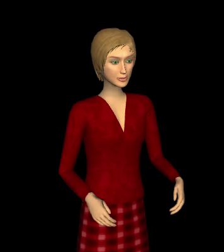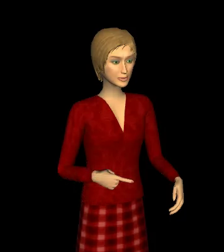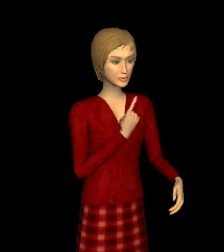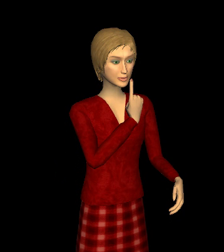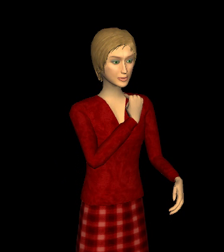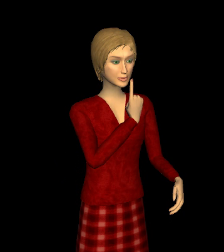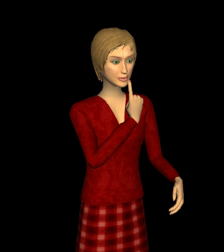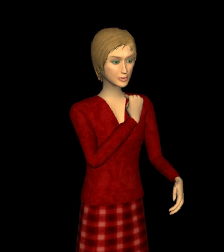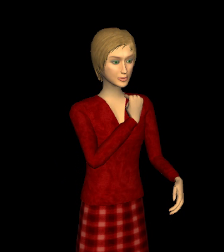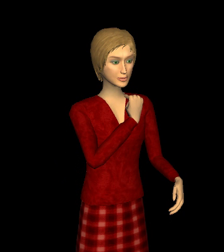أحمر